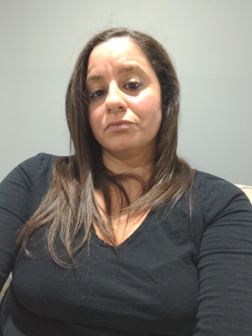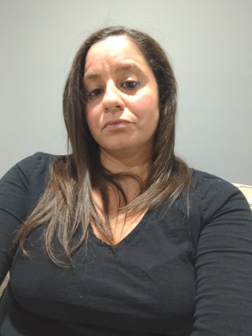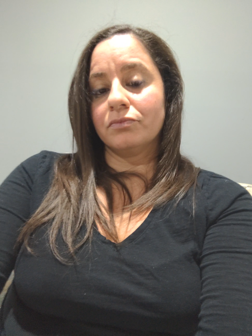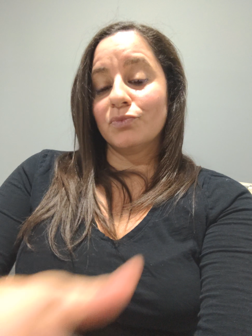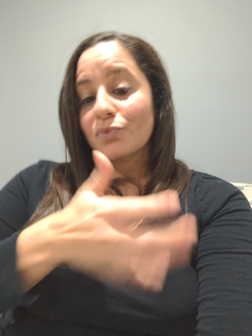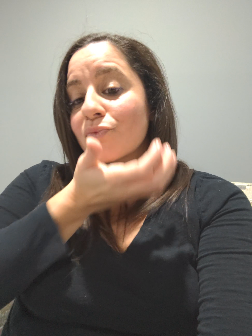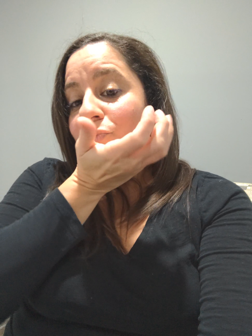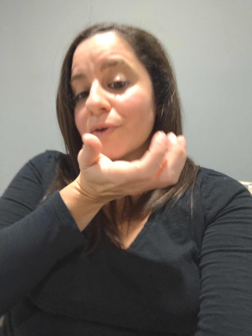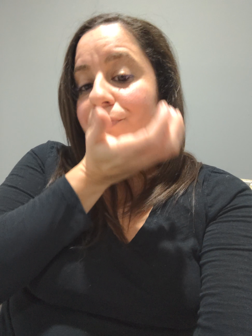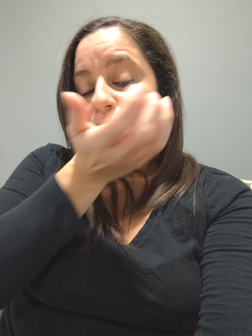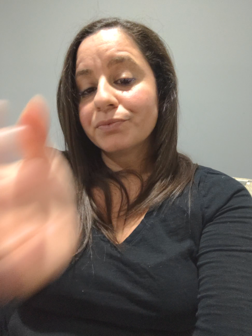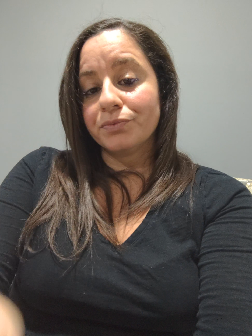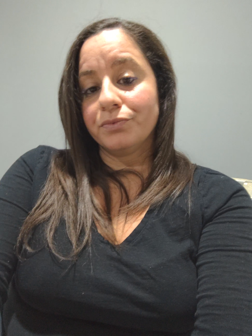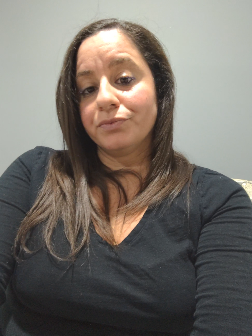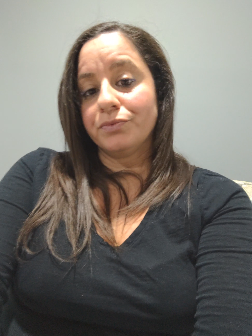grass